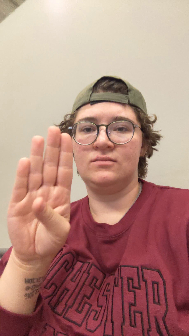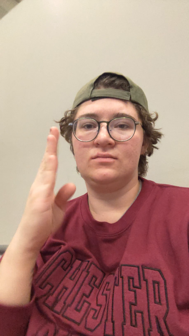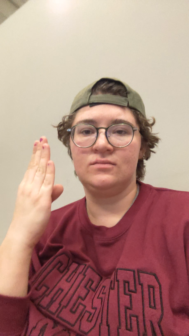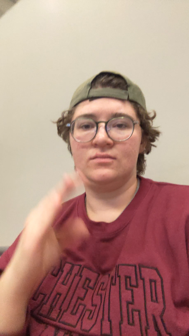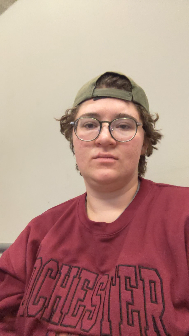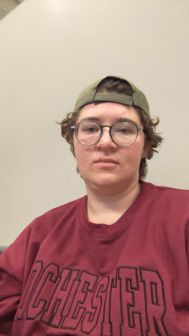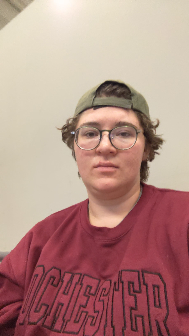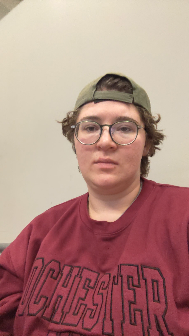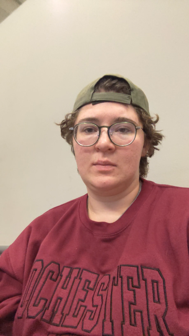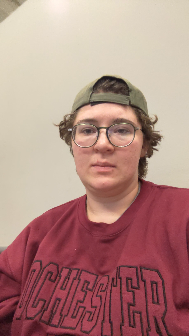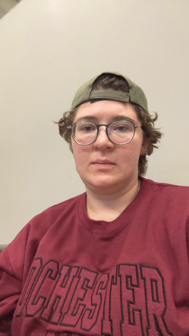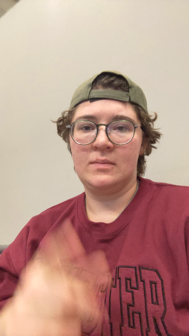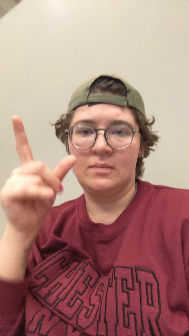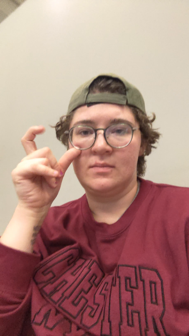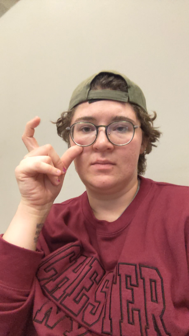camera